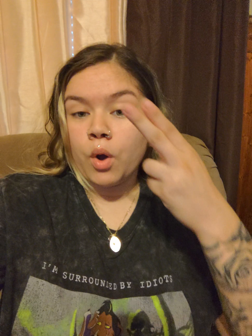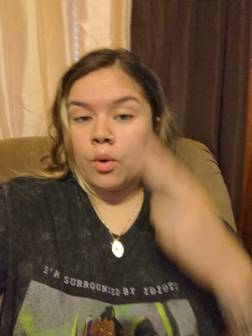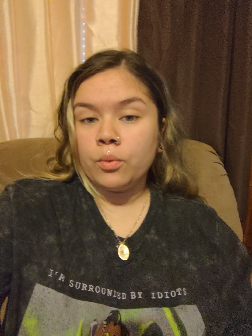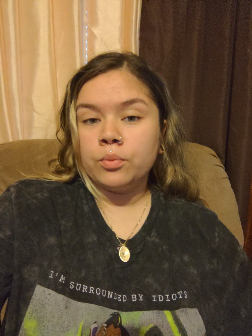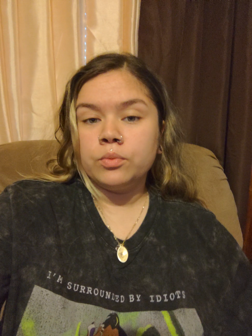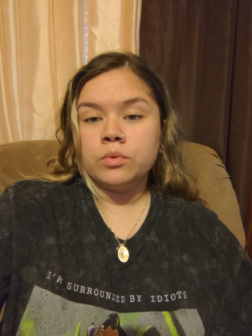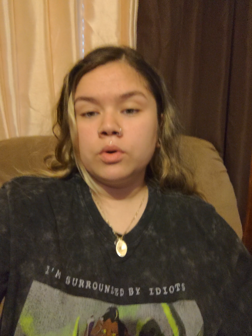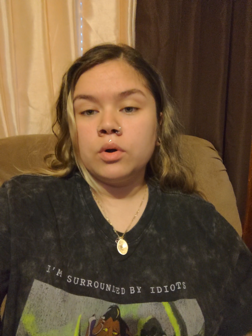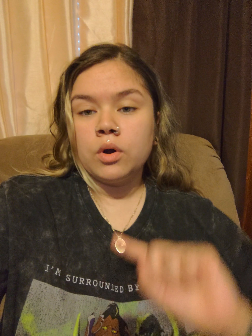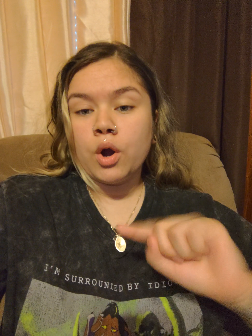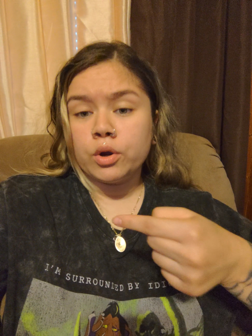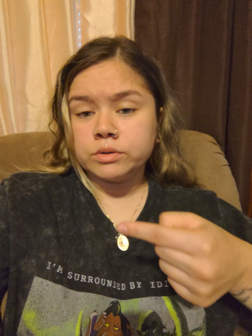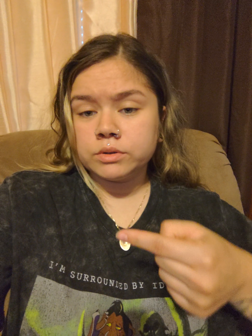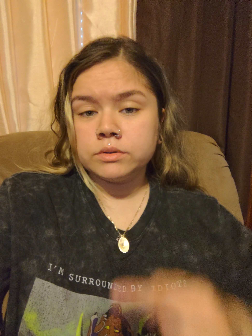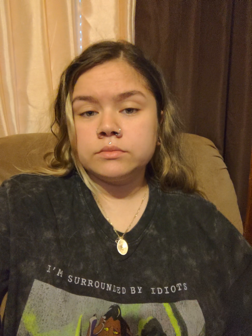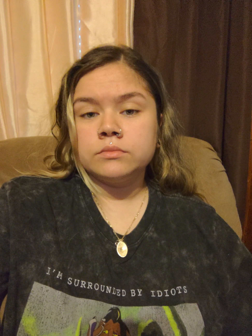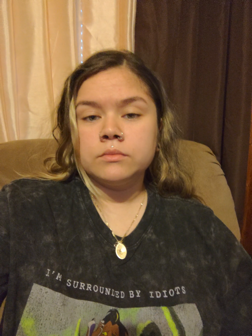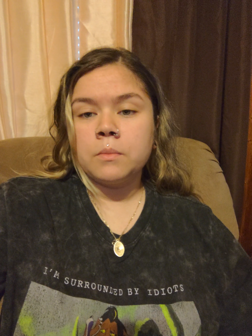hurt